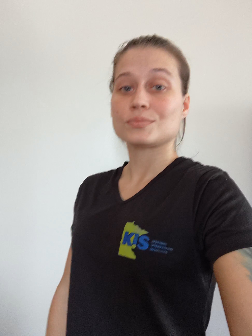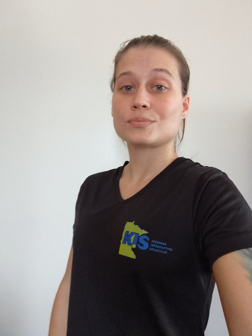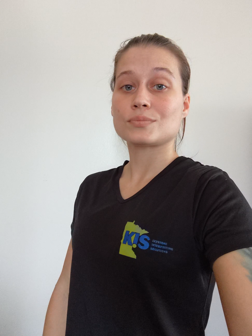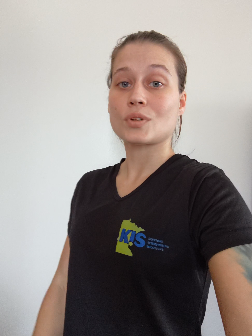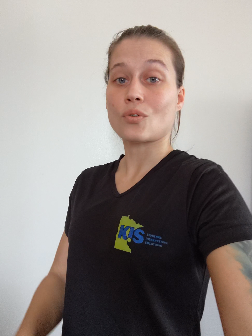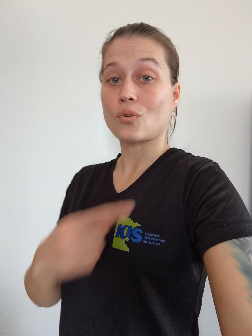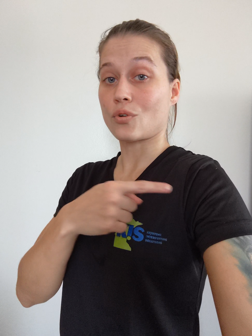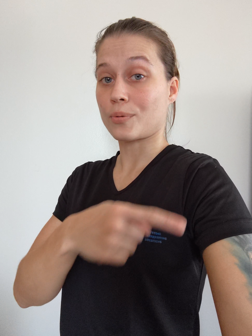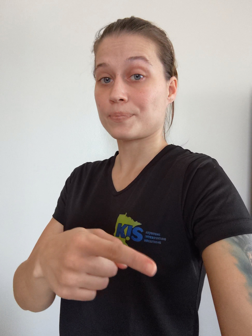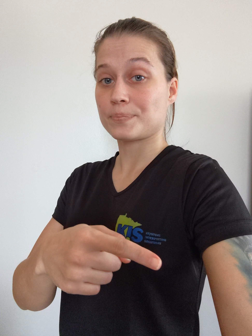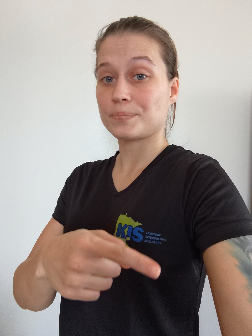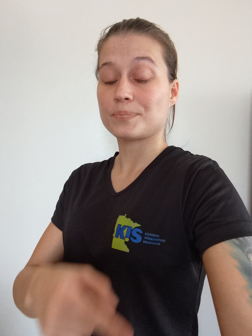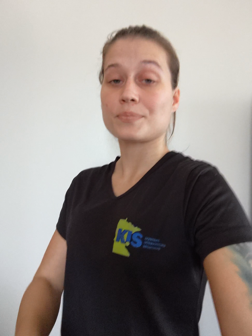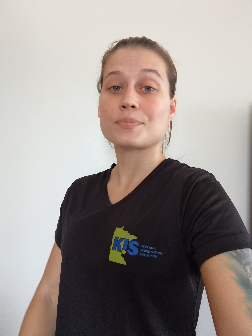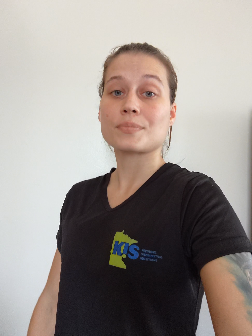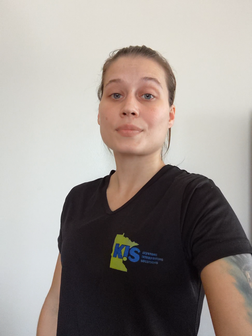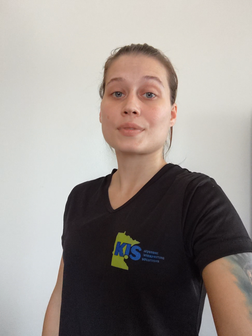arm